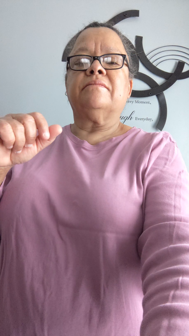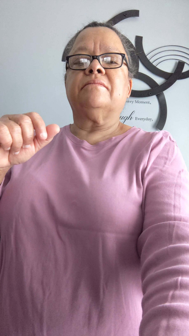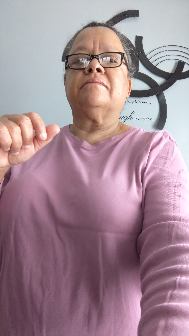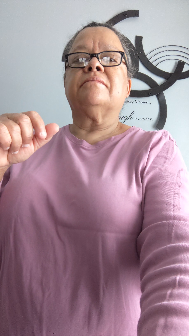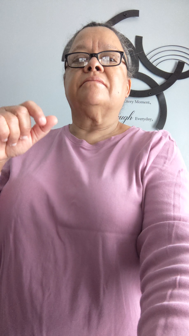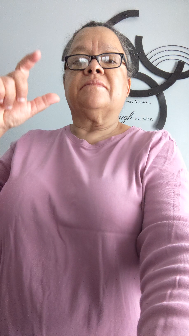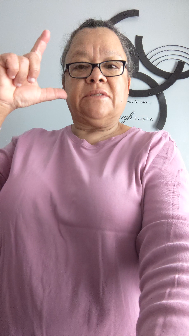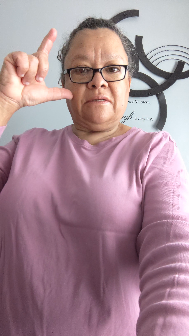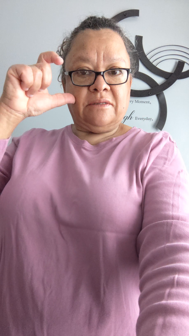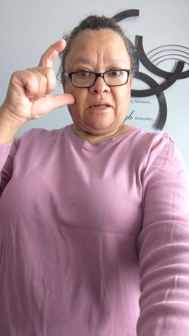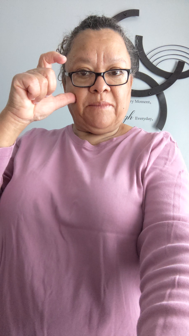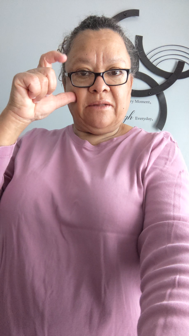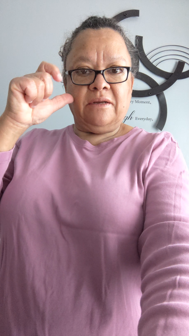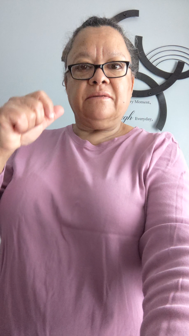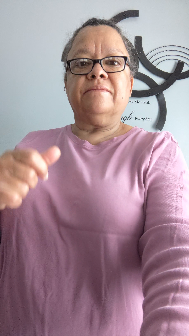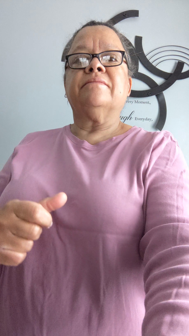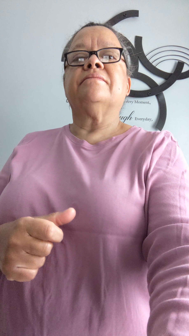camera